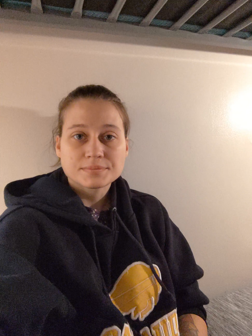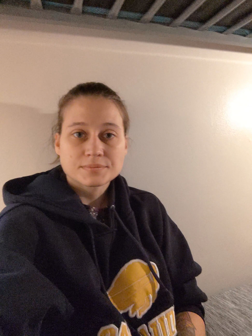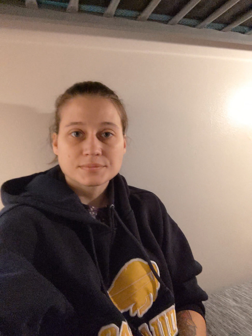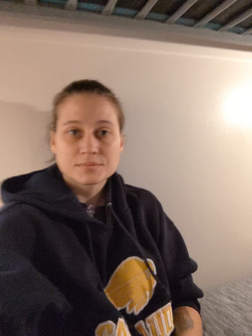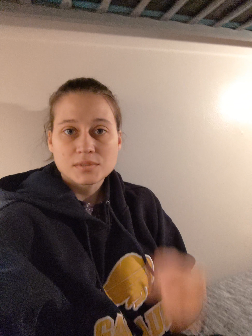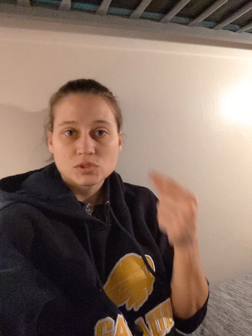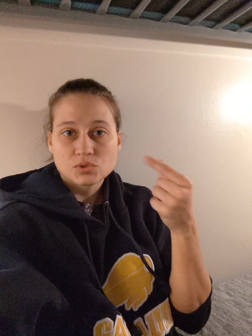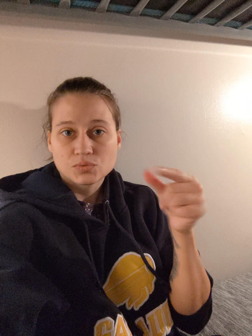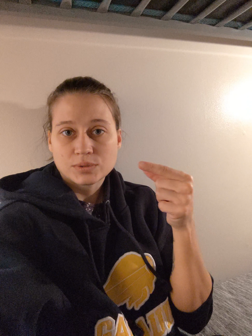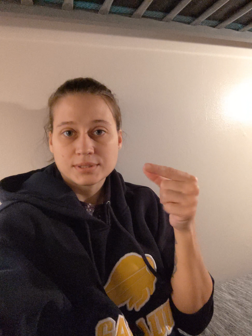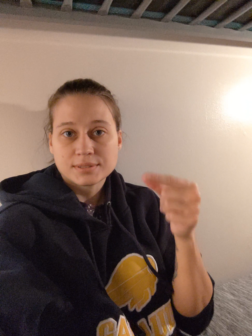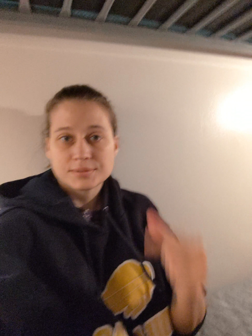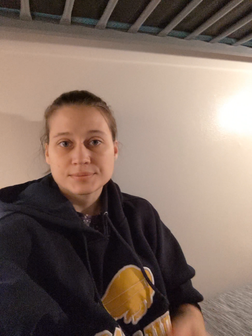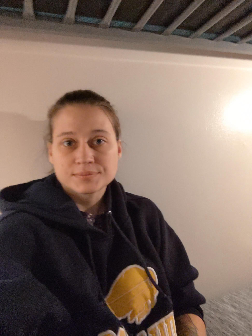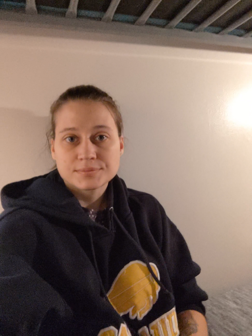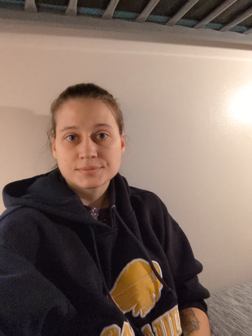green